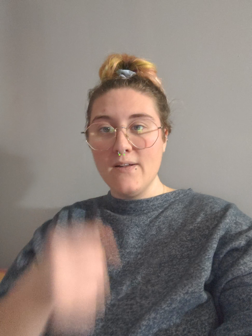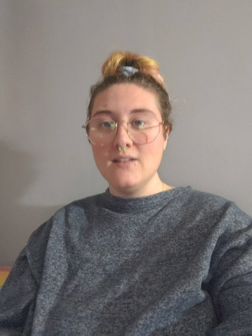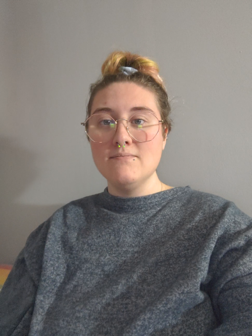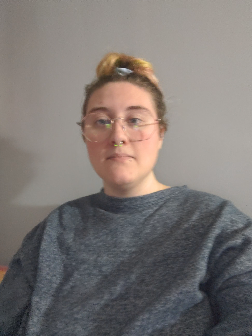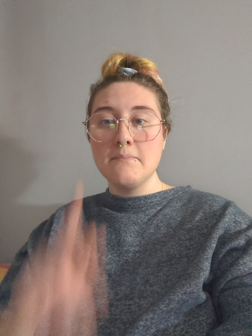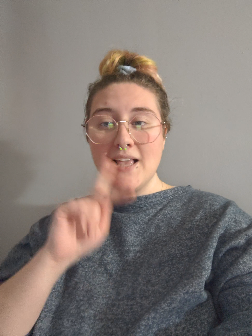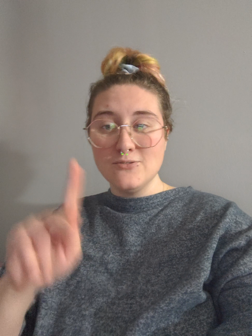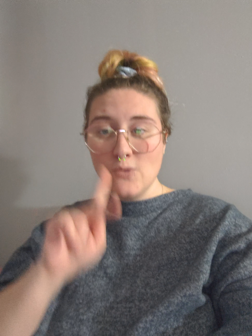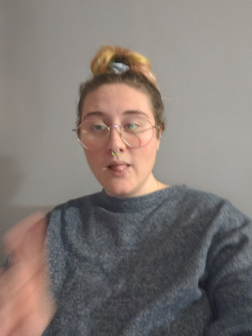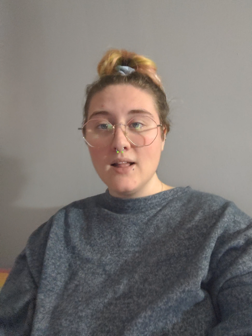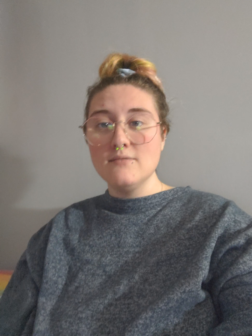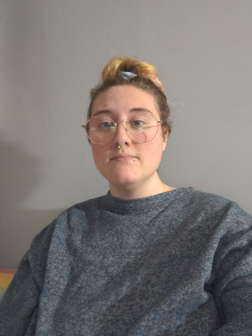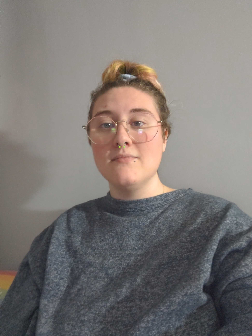pencil